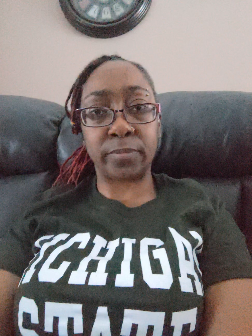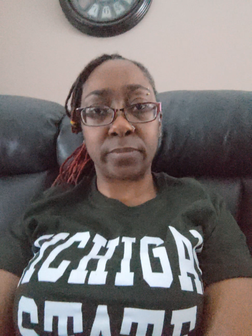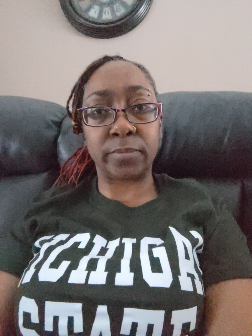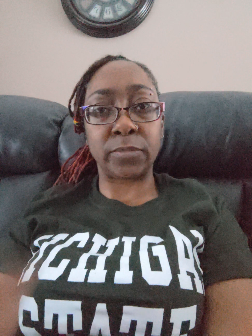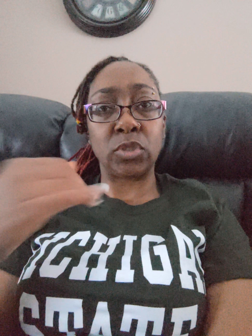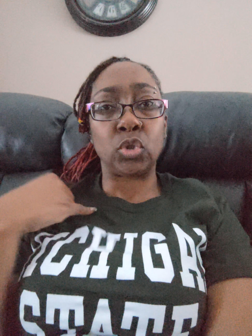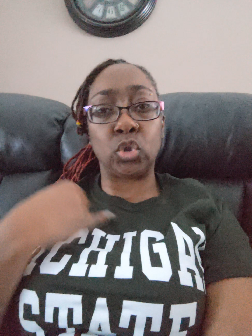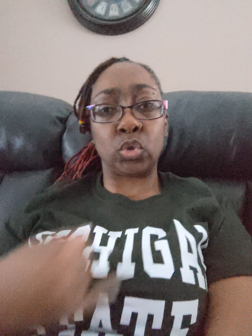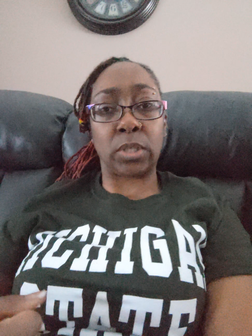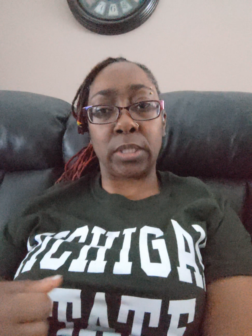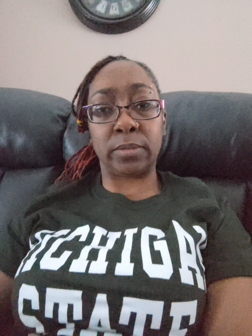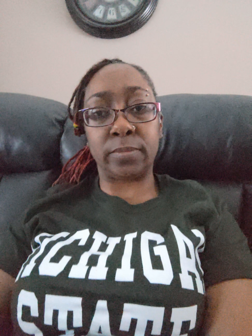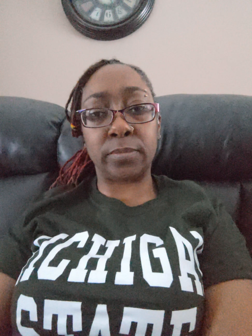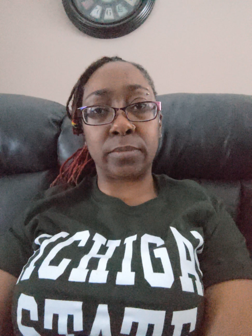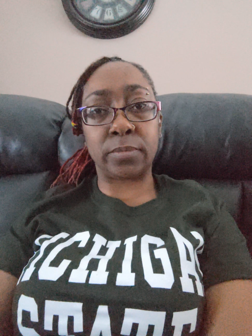jacket